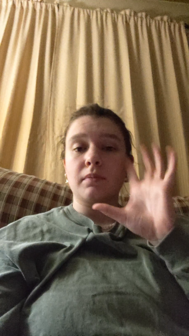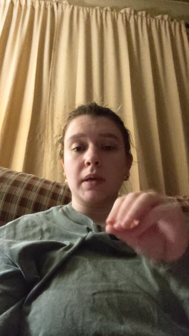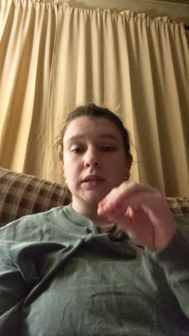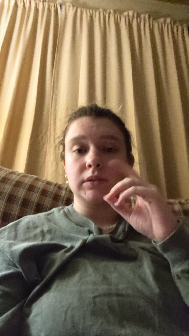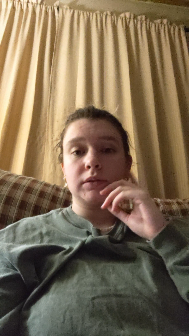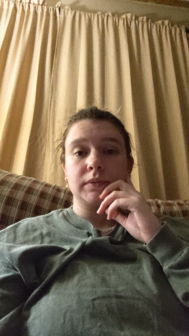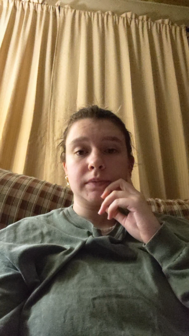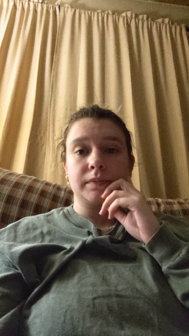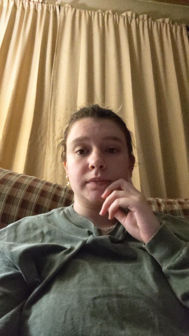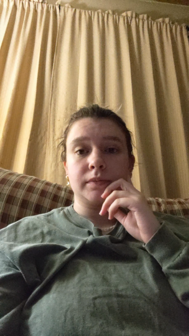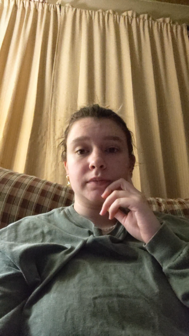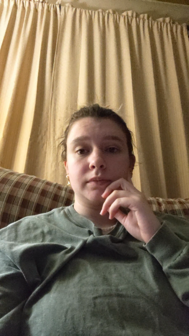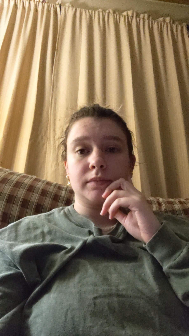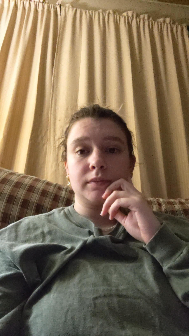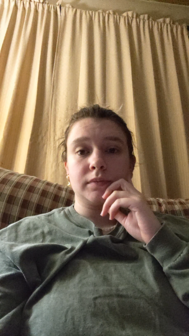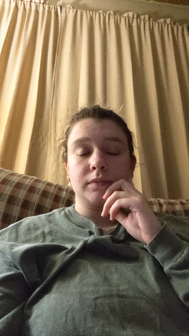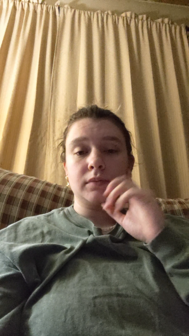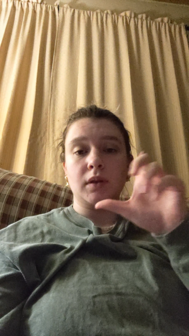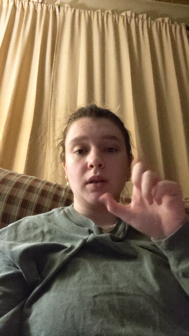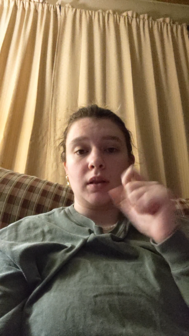leg